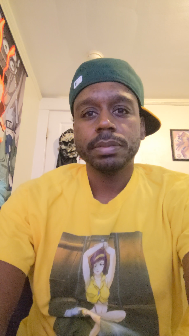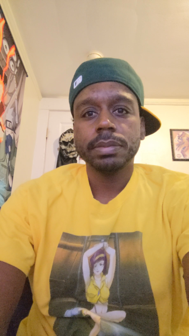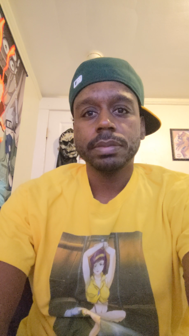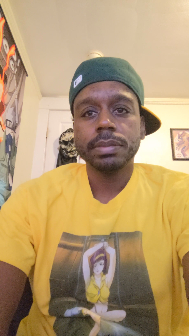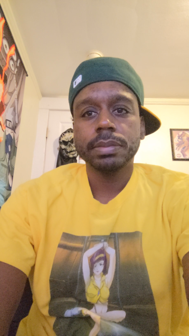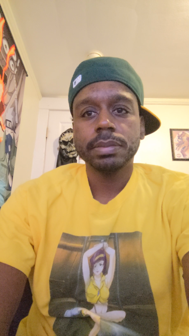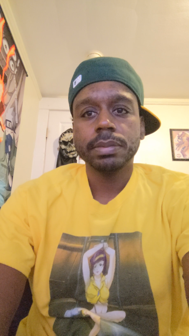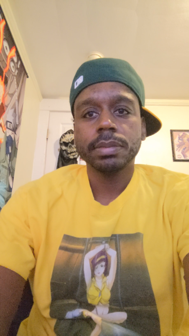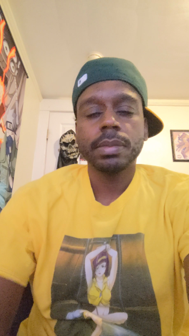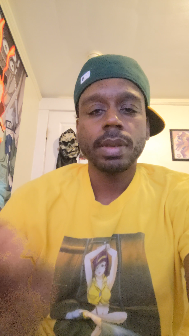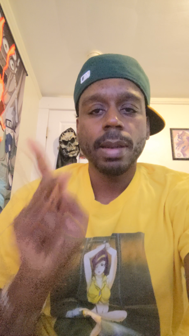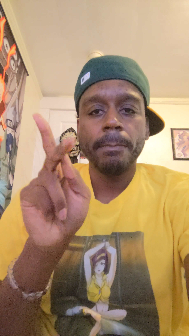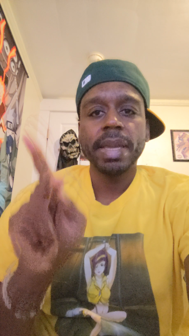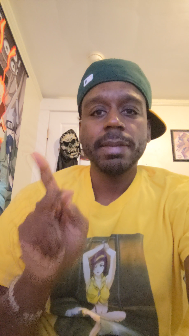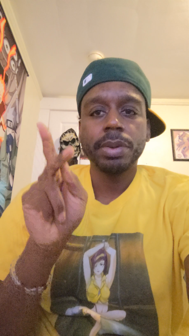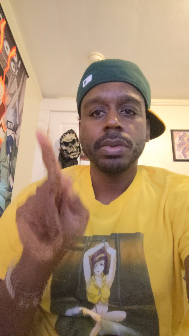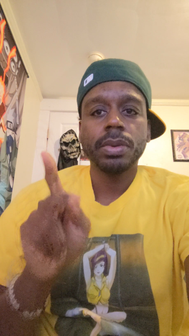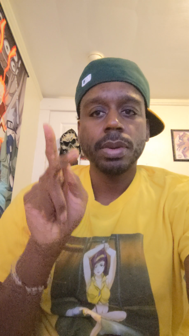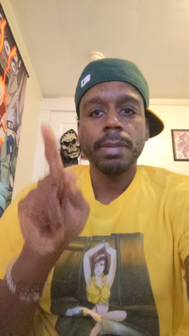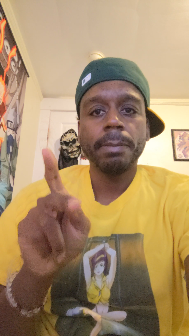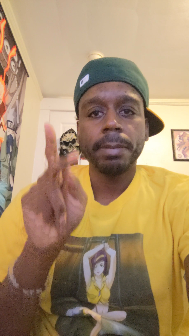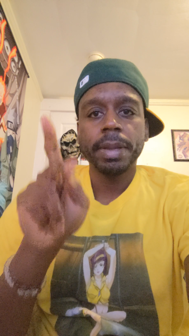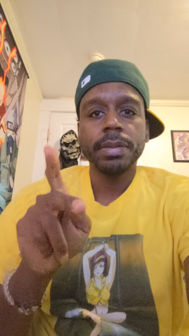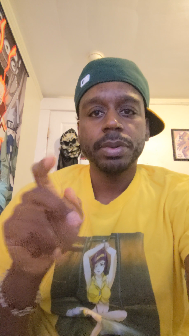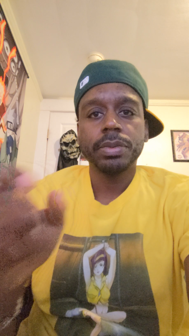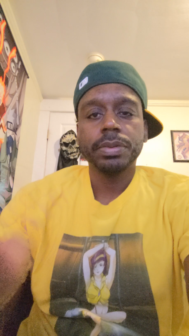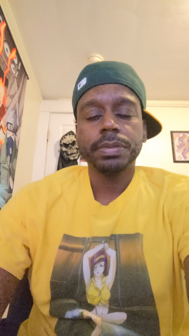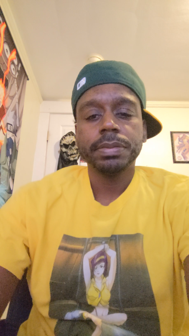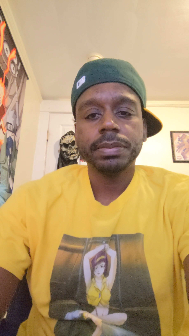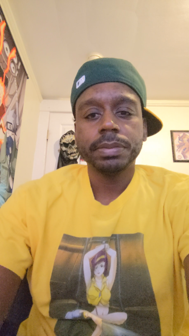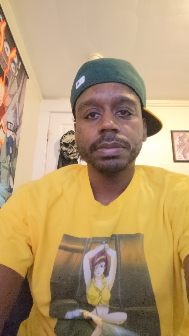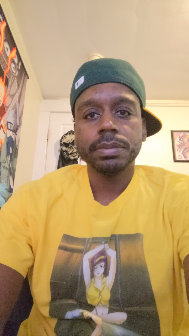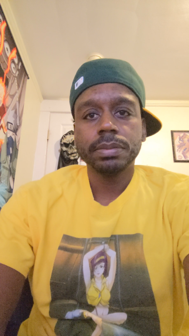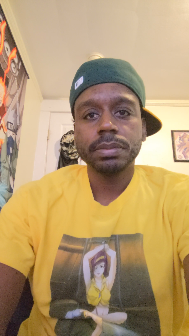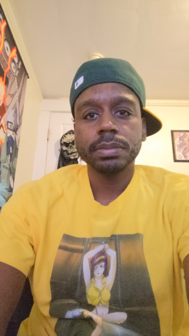people